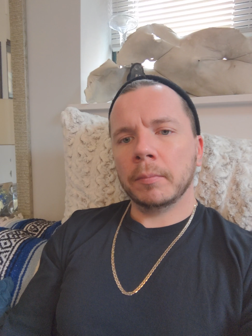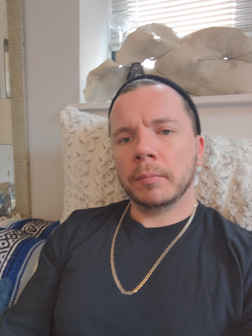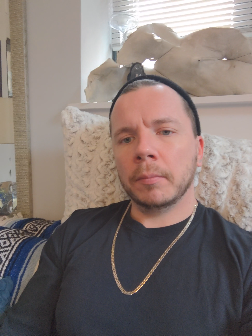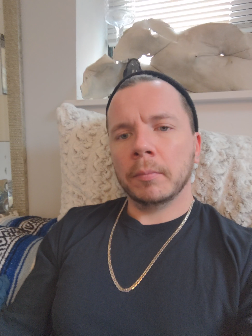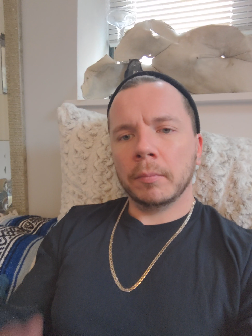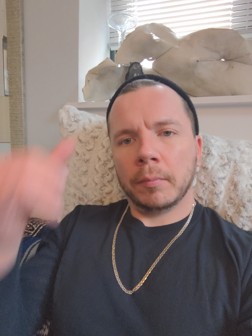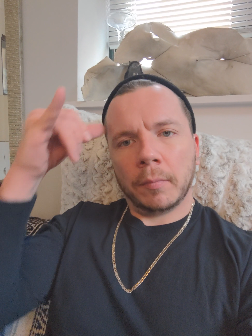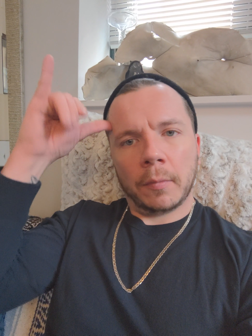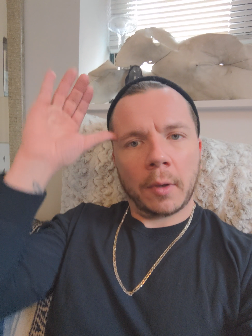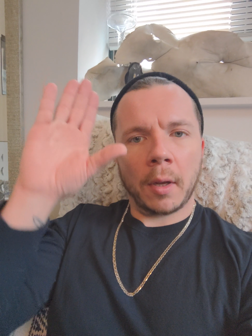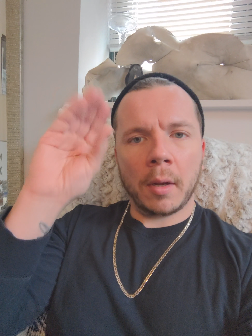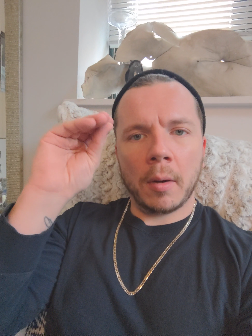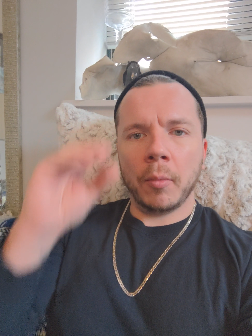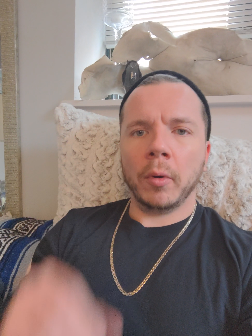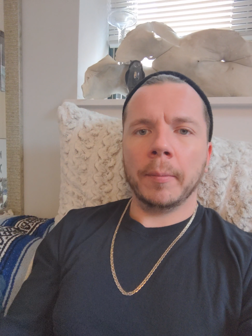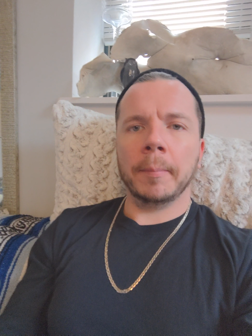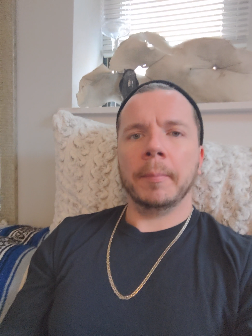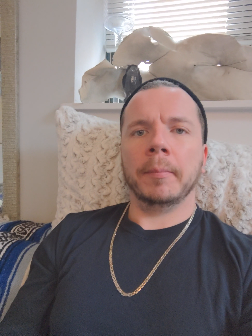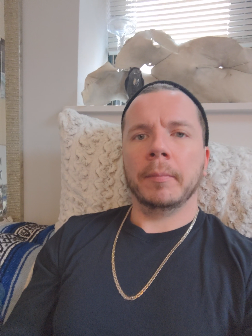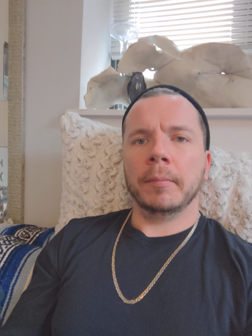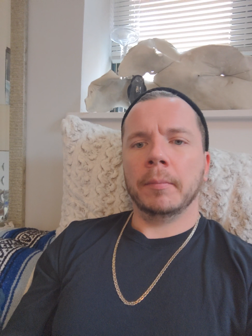cowboy